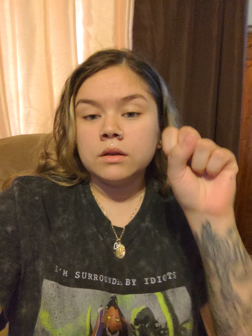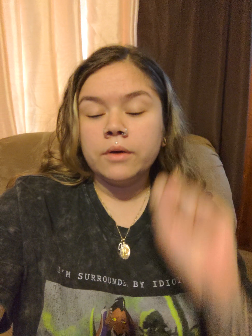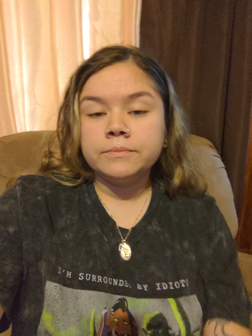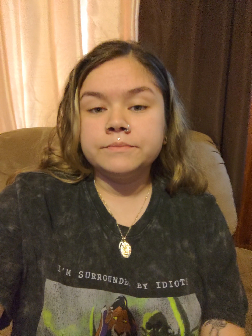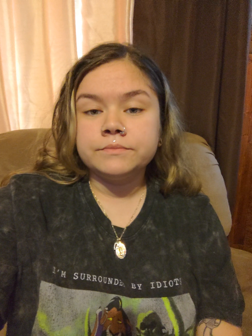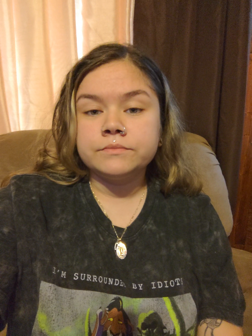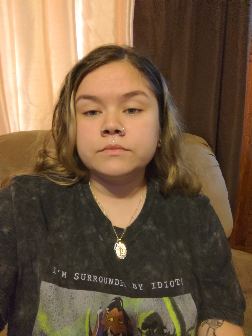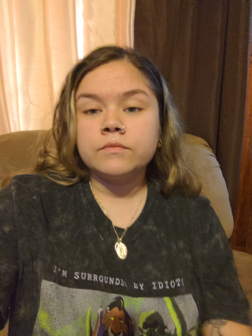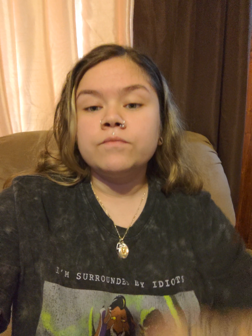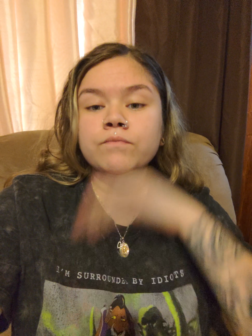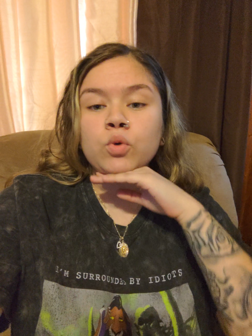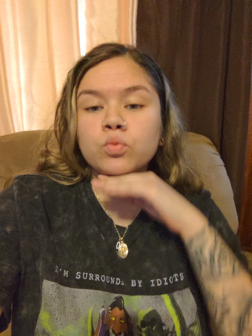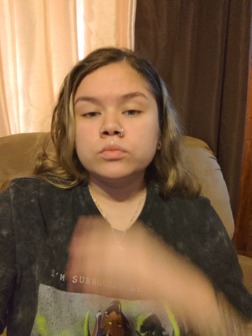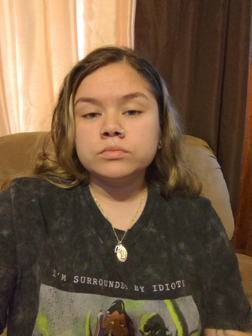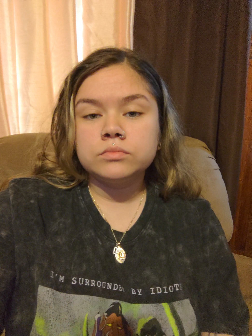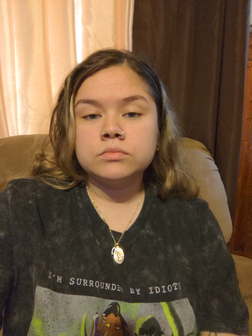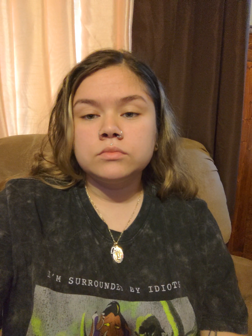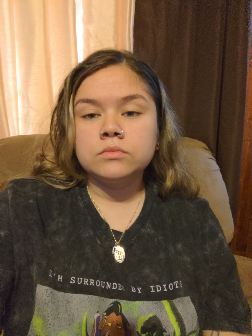full